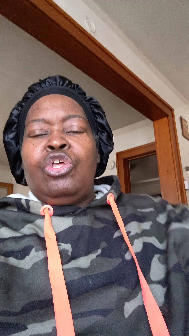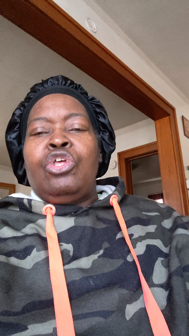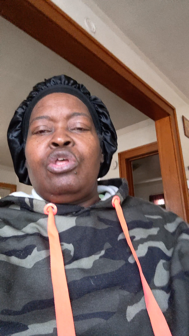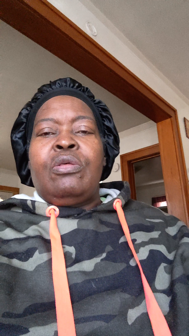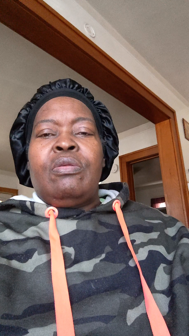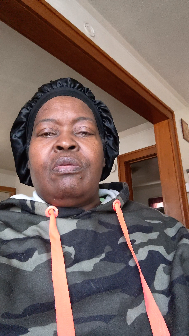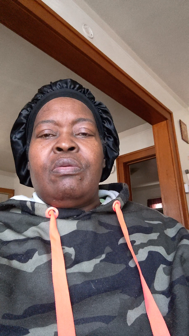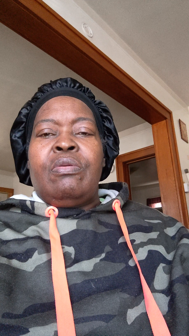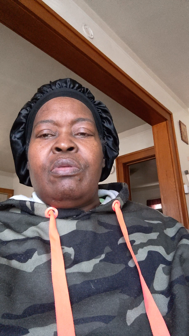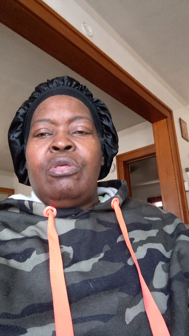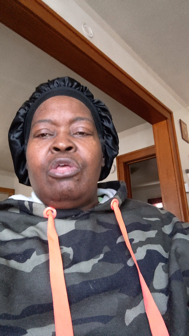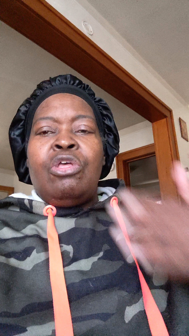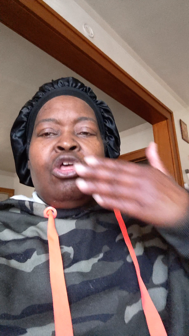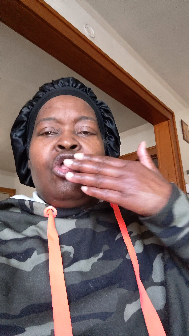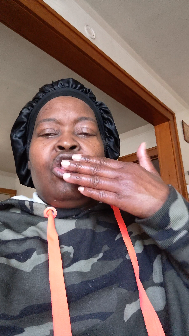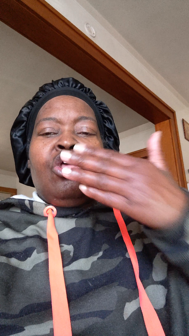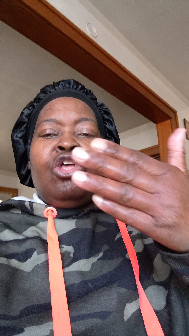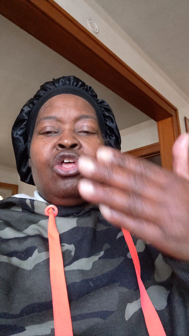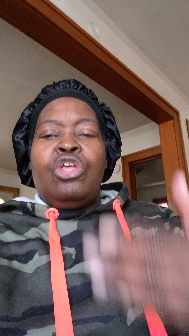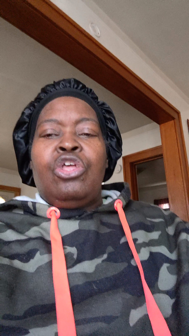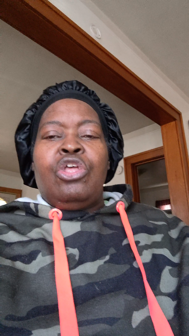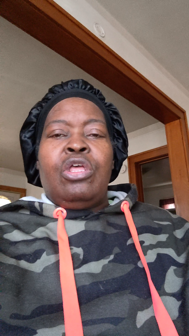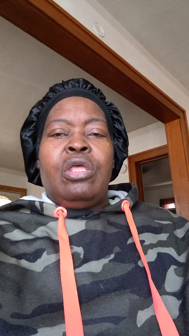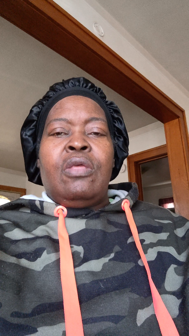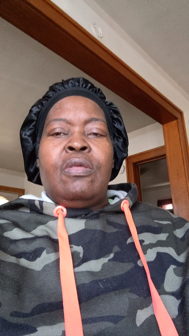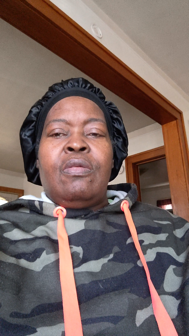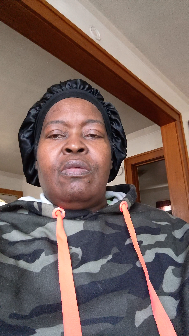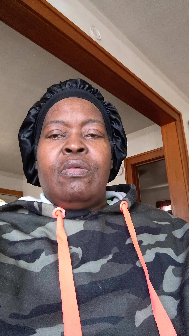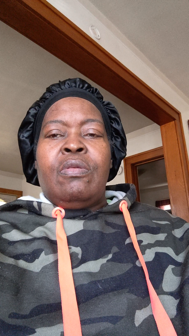good